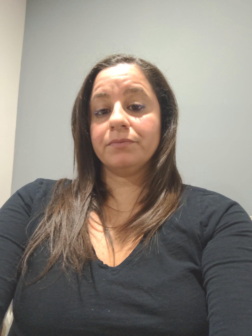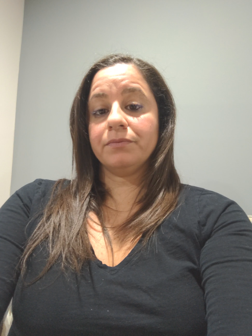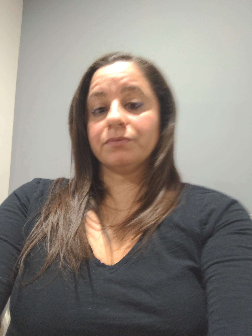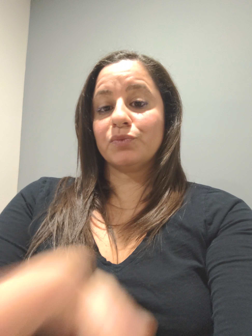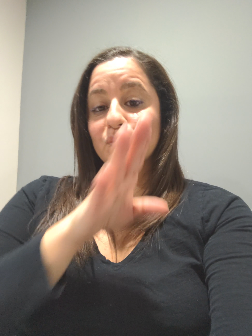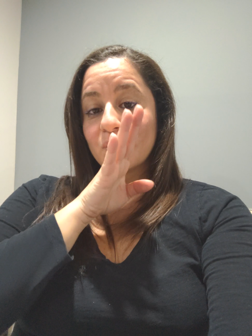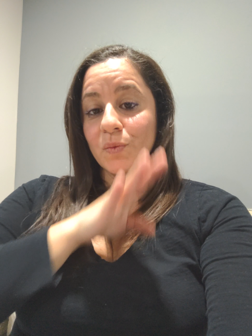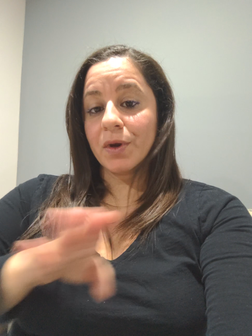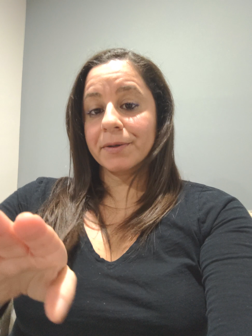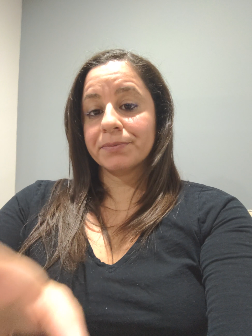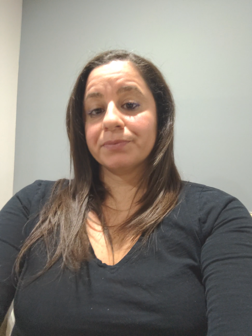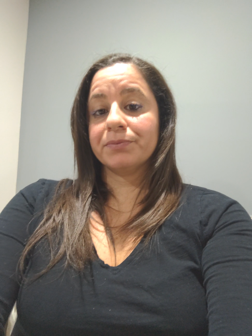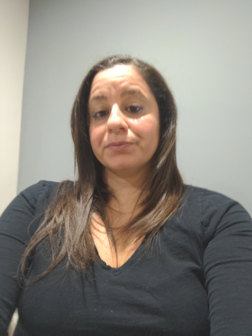quiet